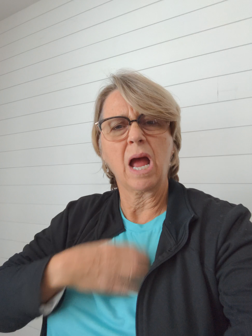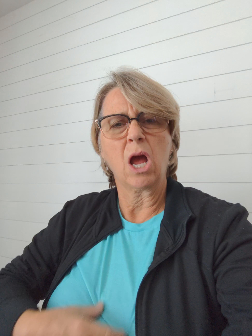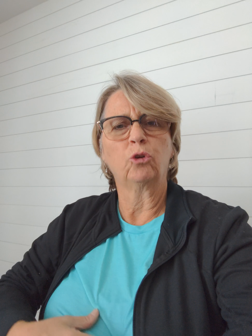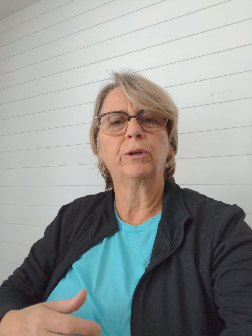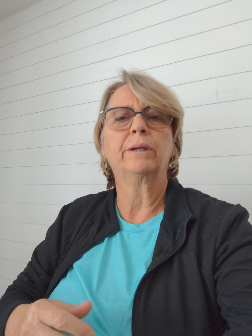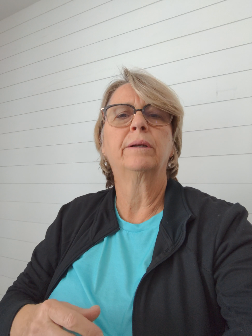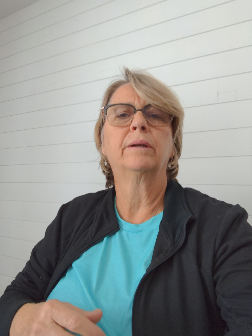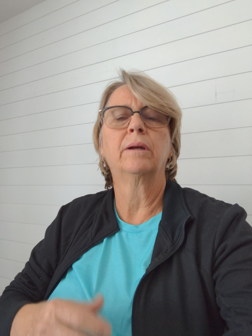hungry